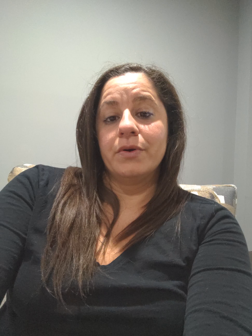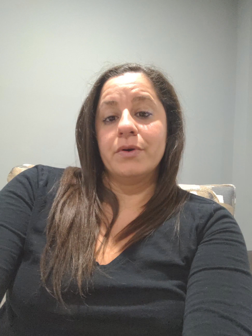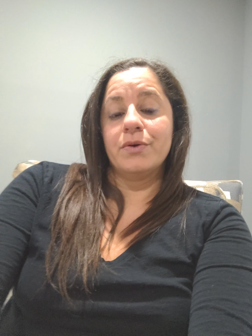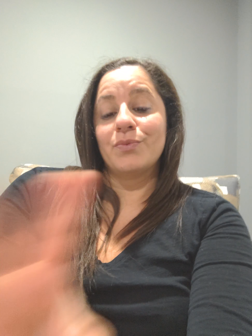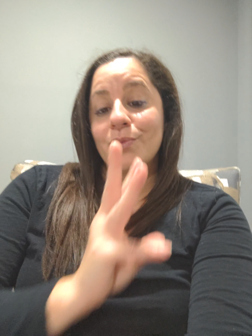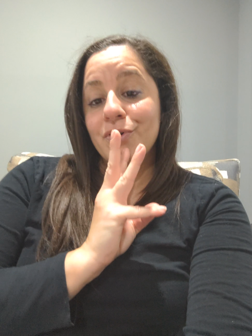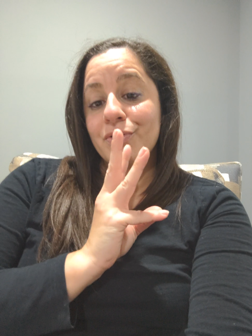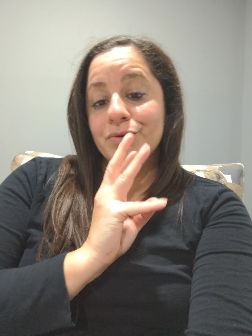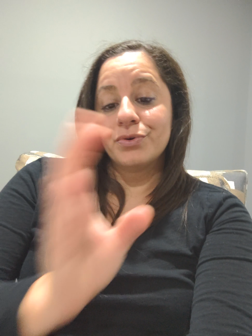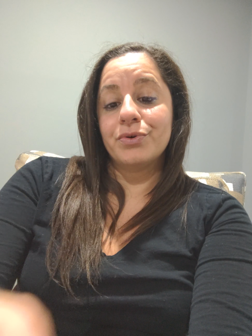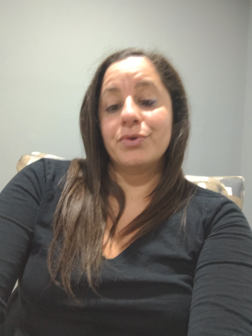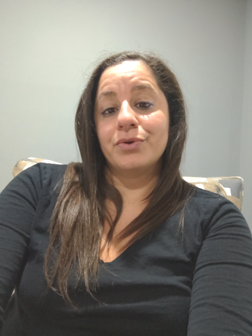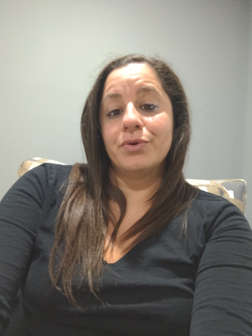water